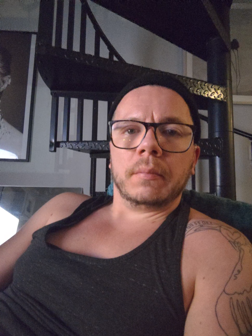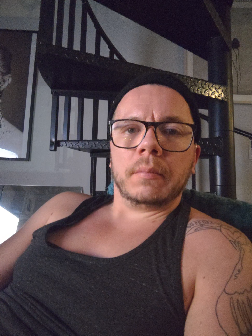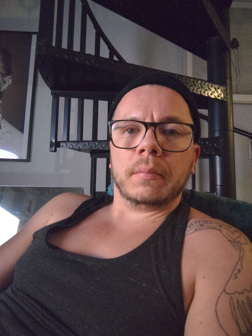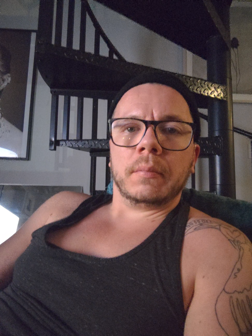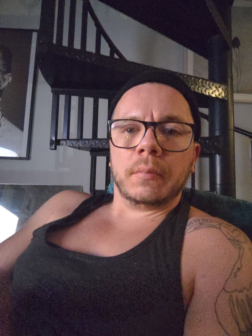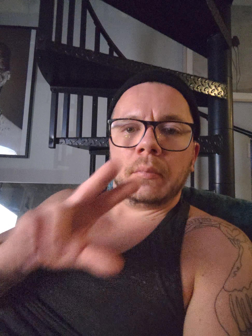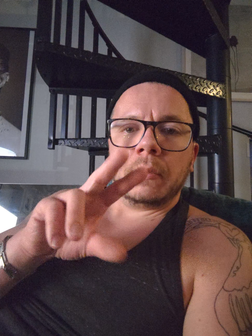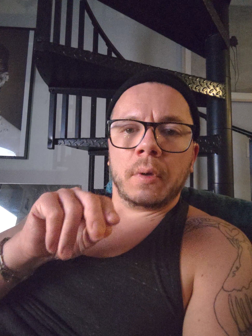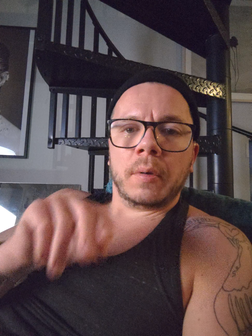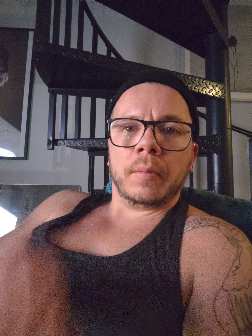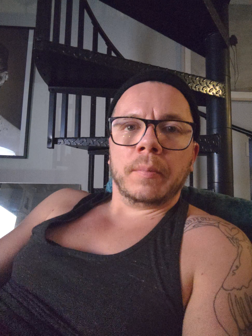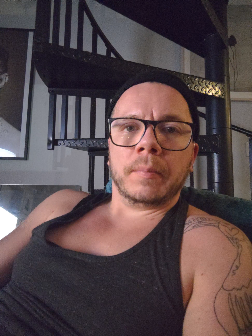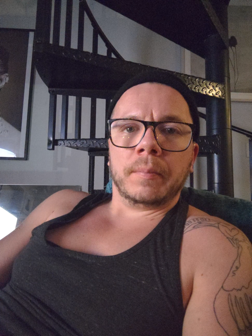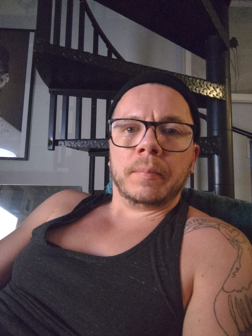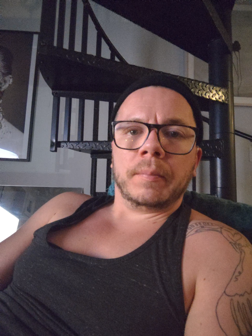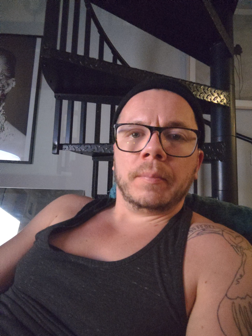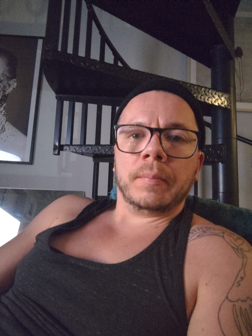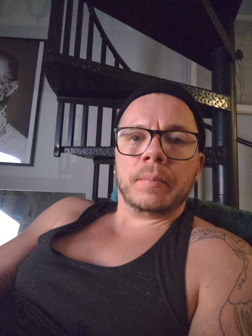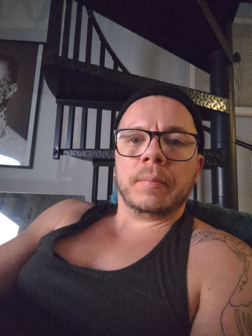no